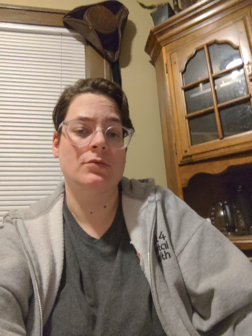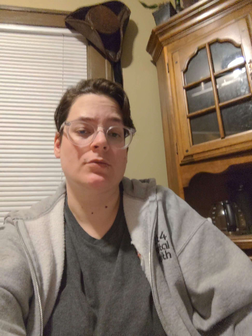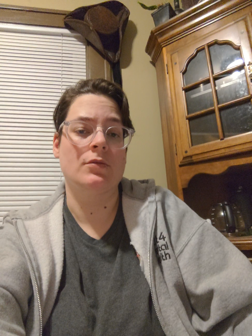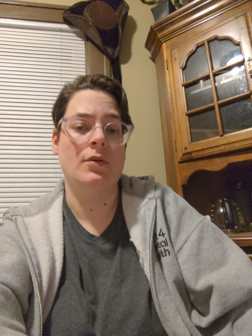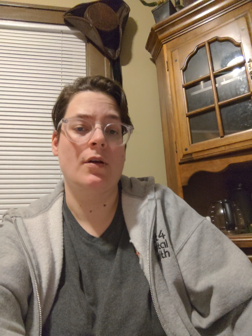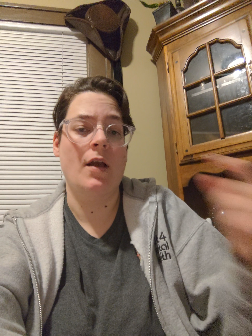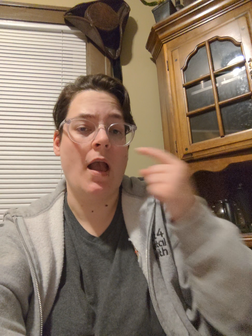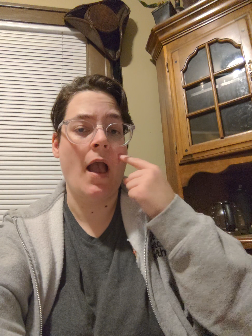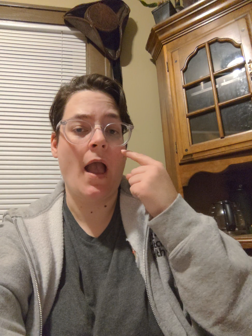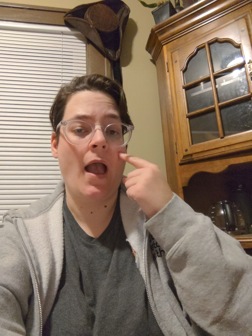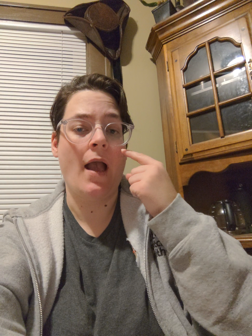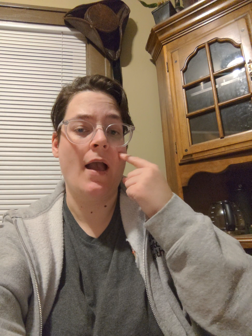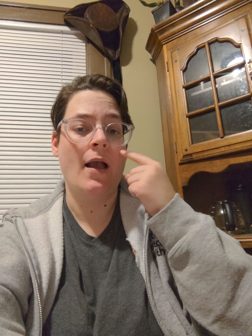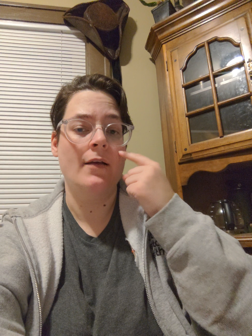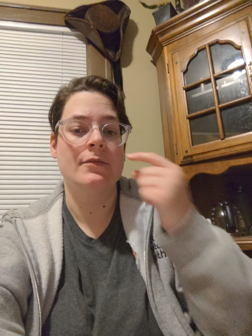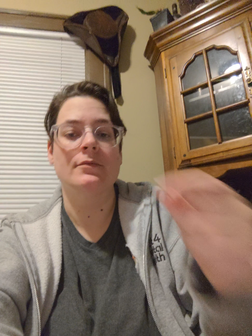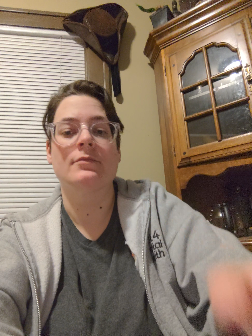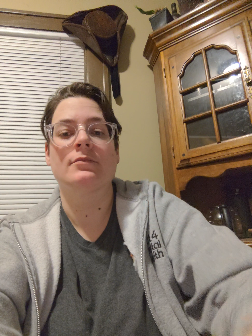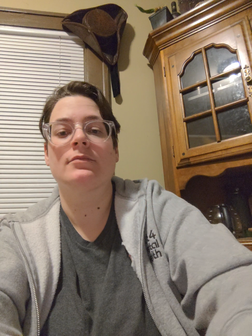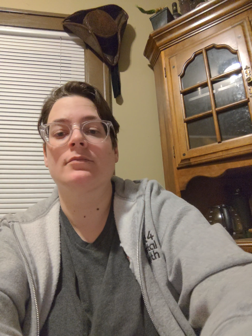eye